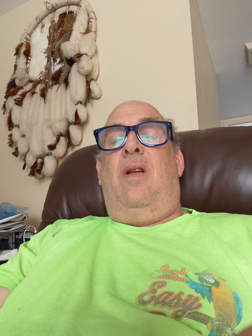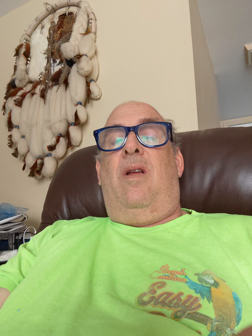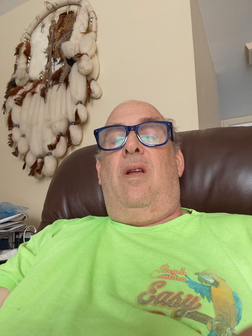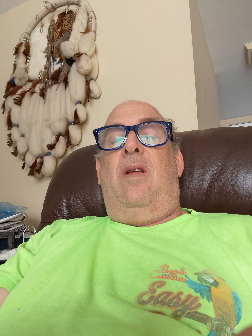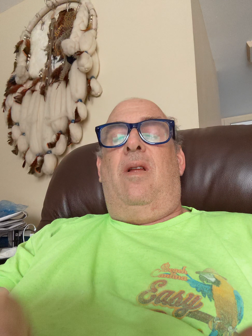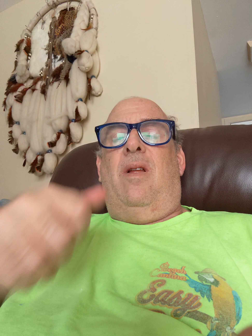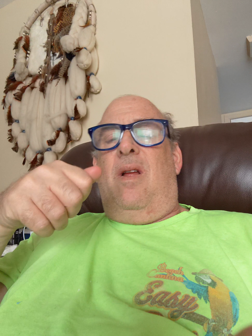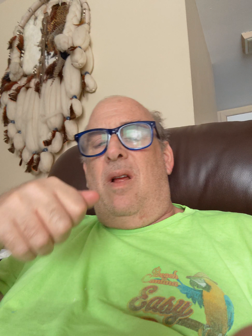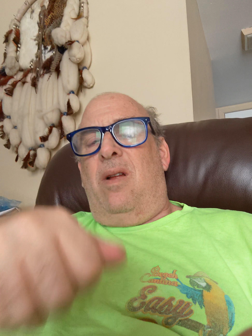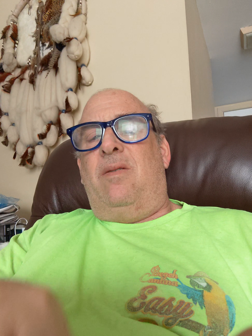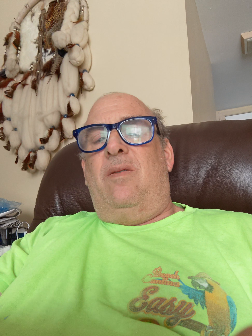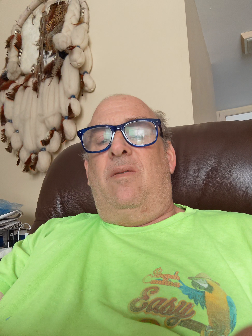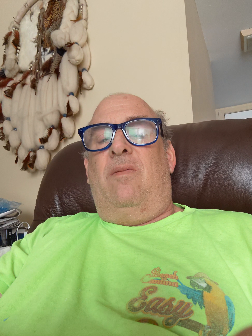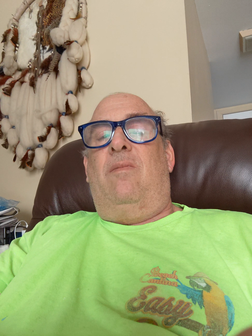hide